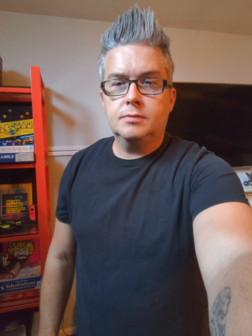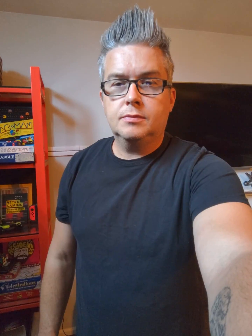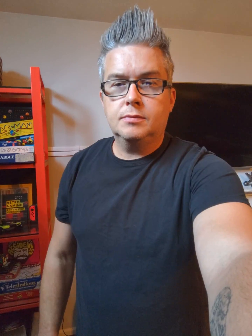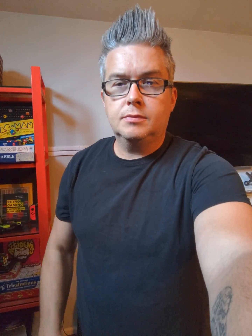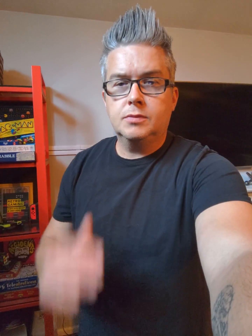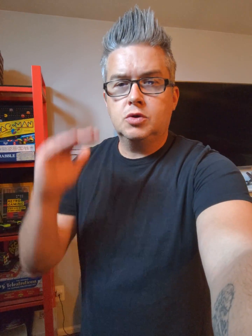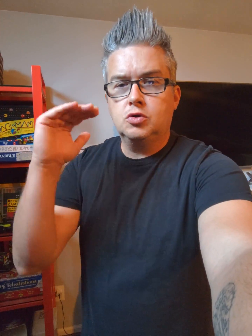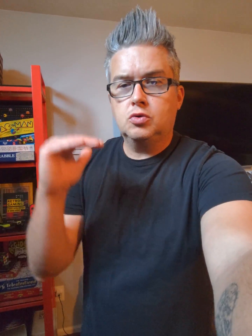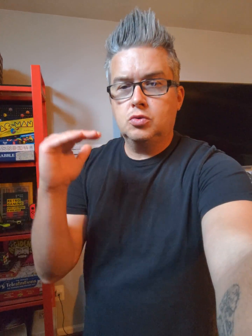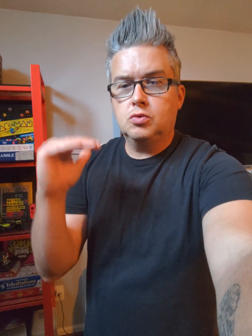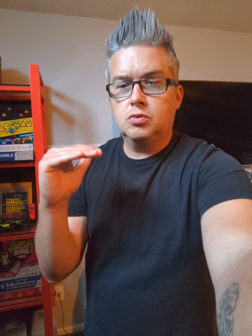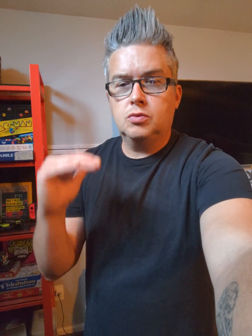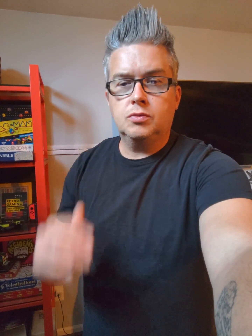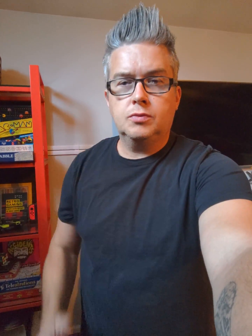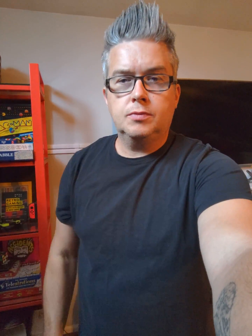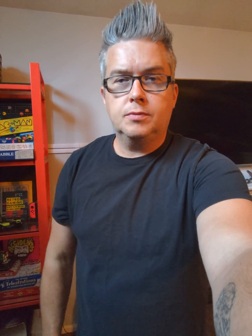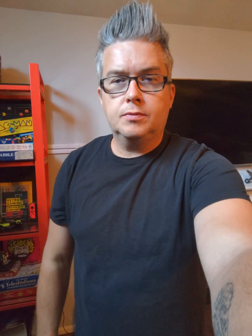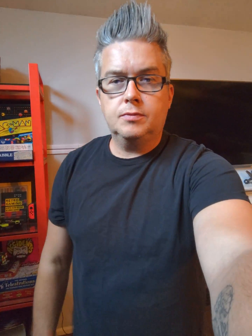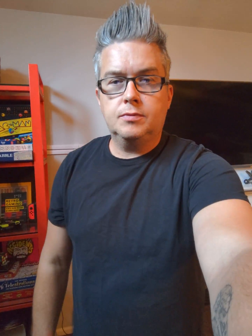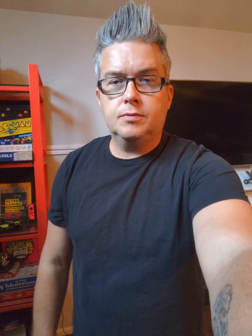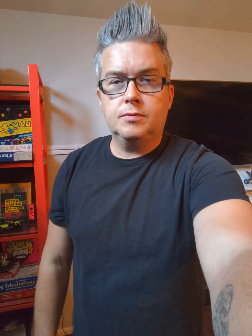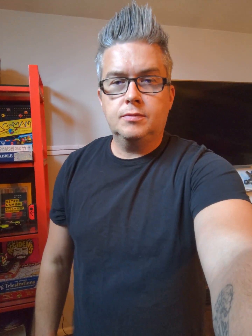little